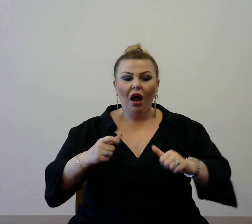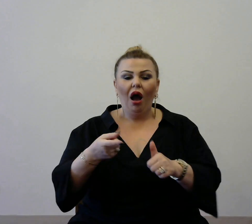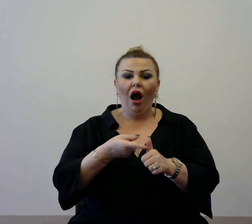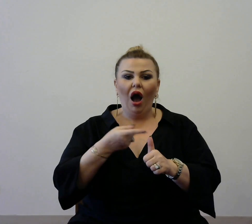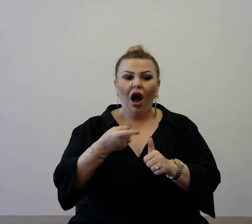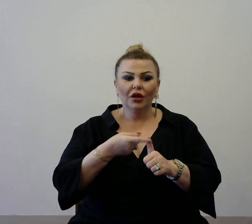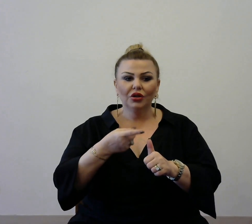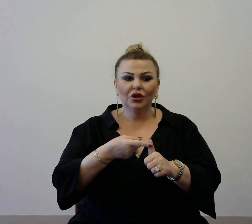ad